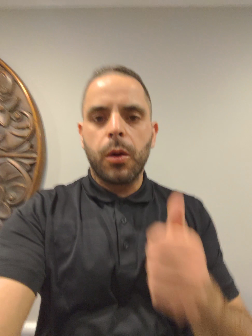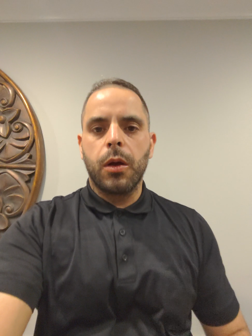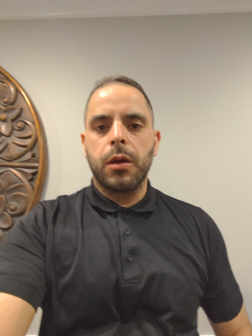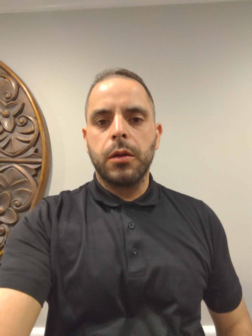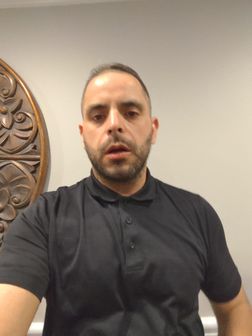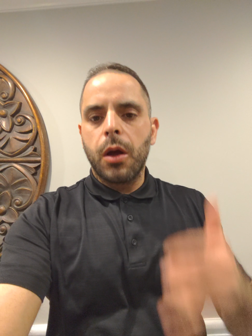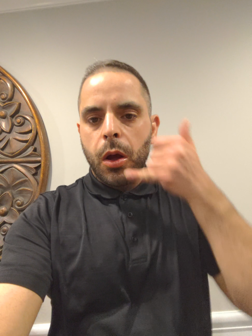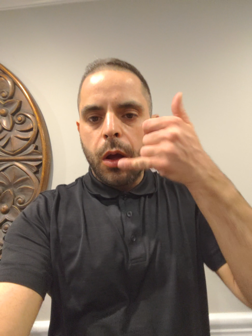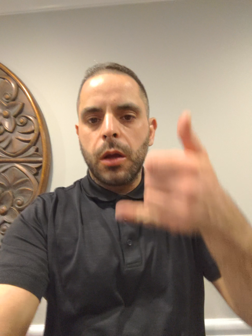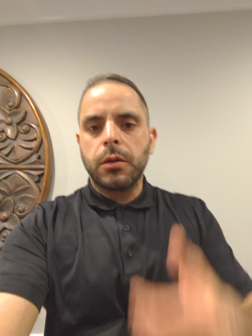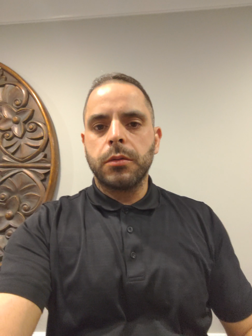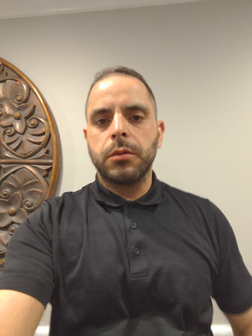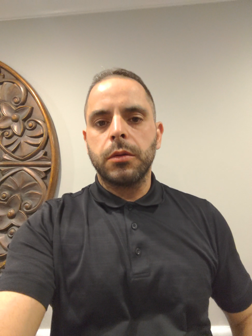call on the phone